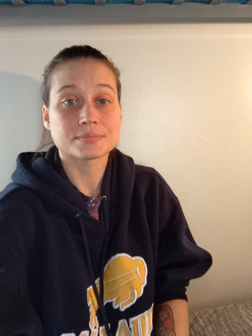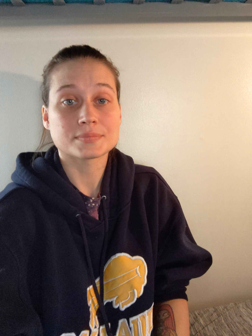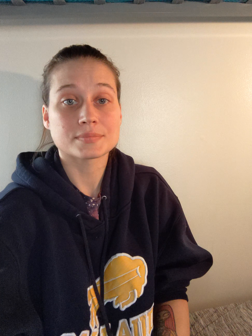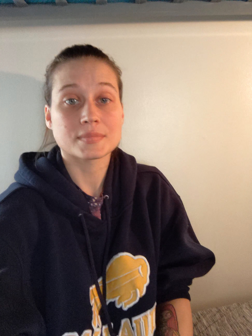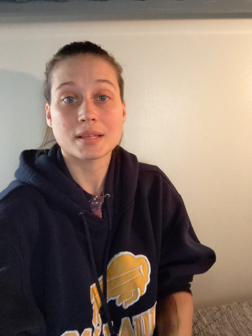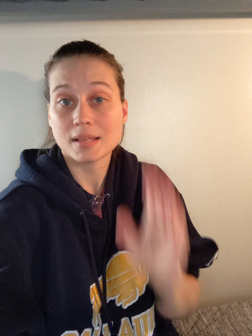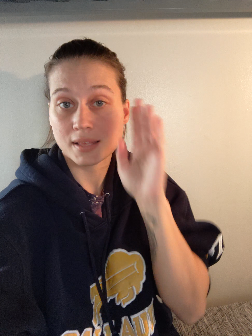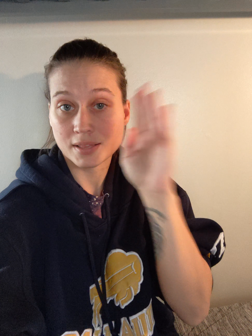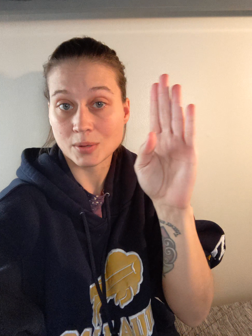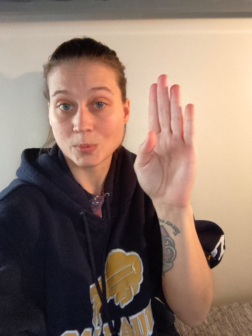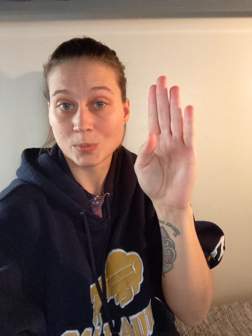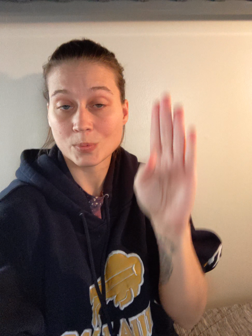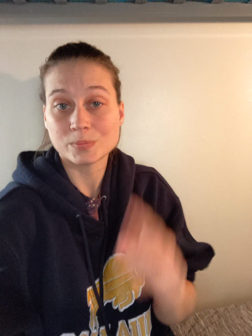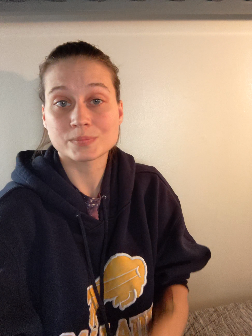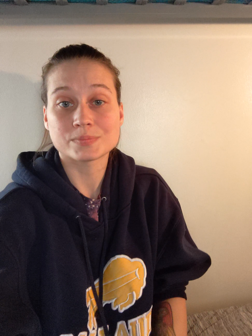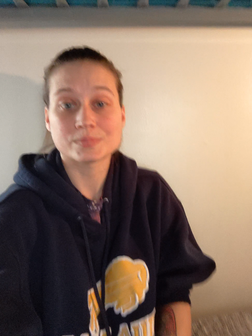hello